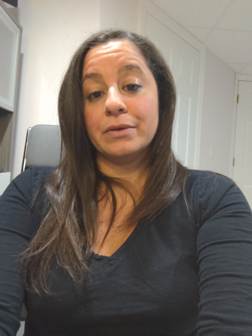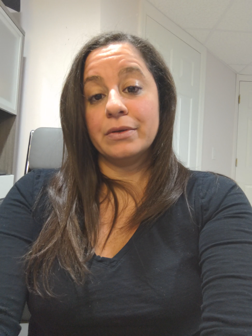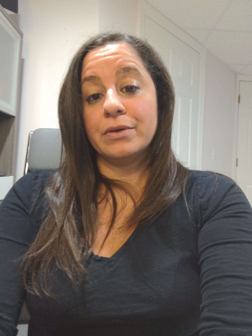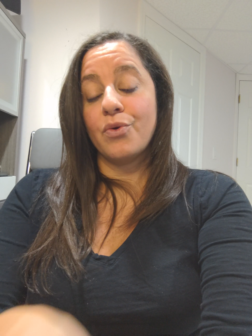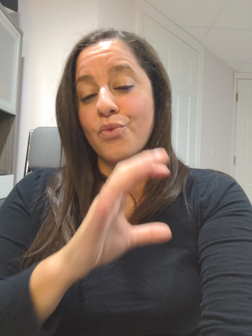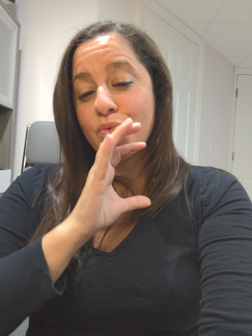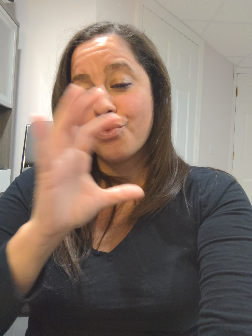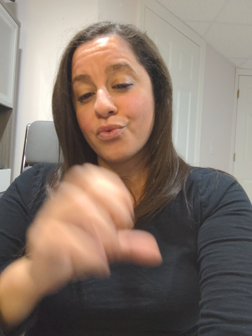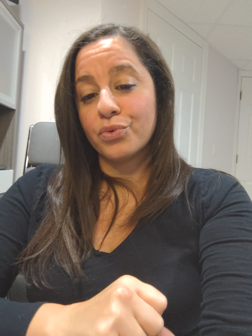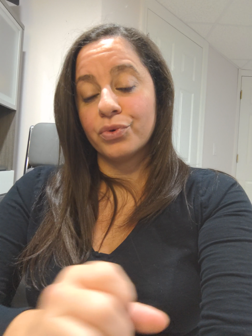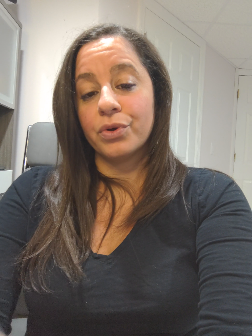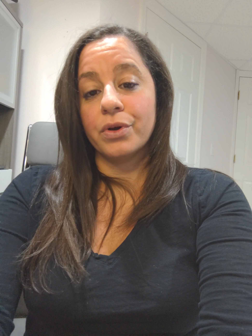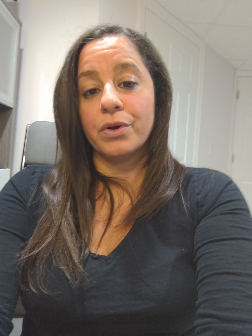old